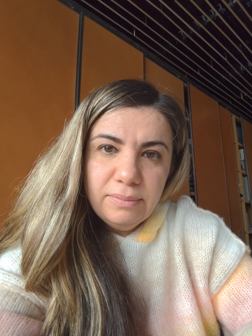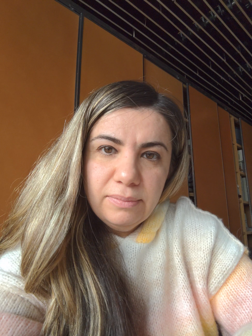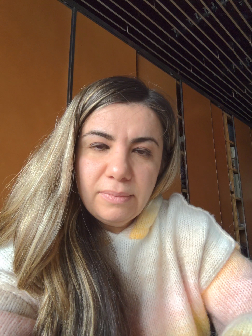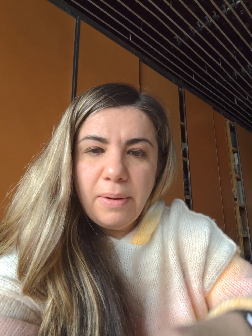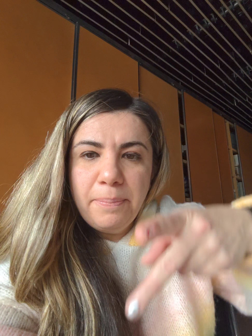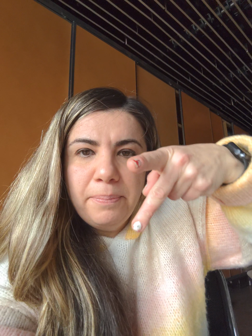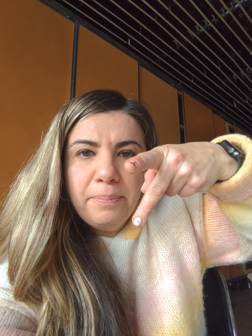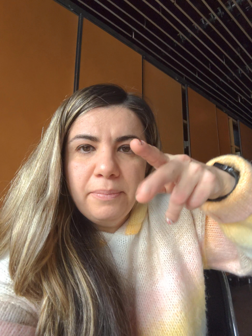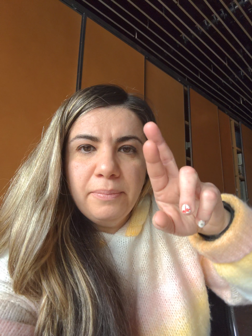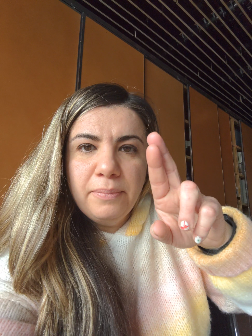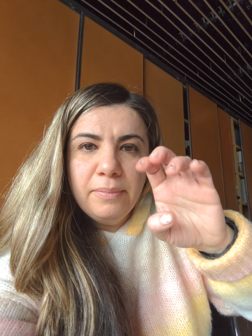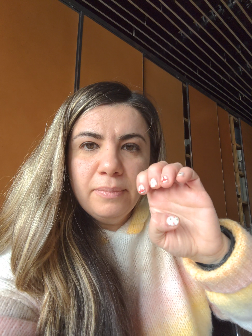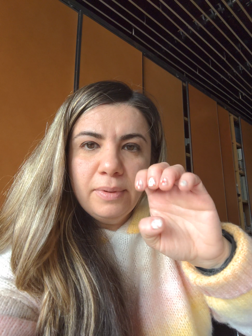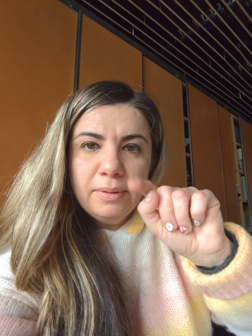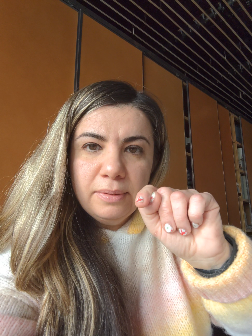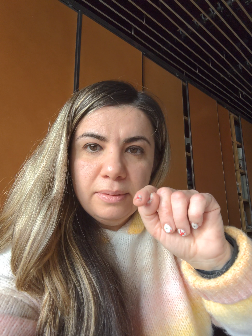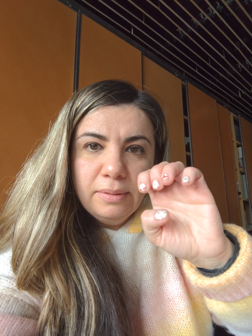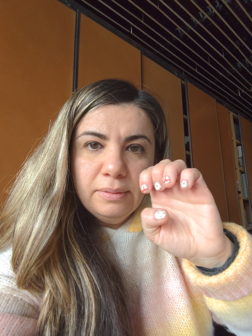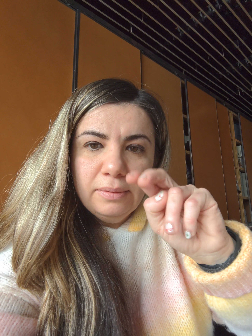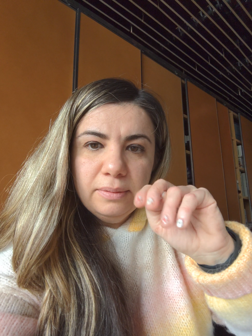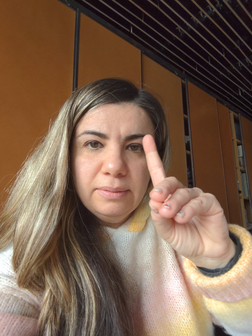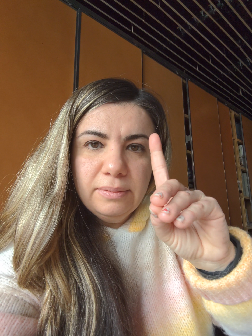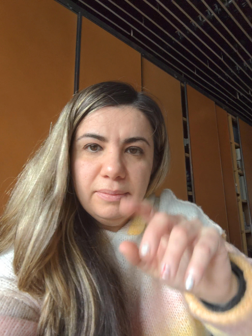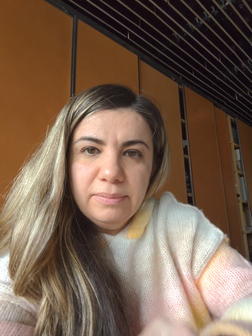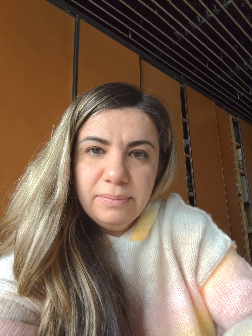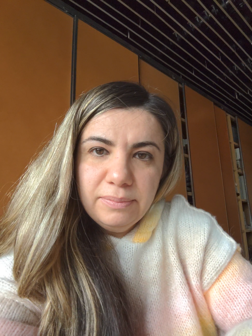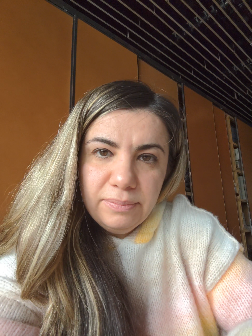pretend